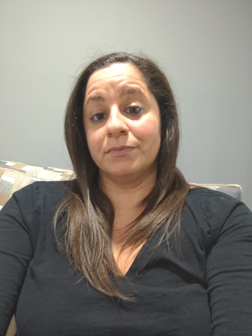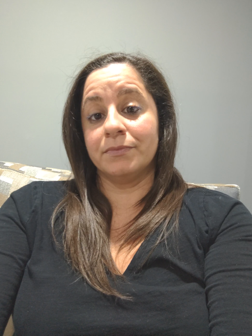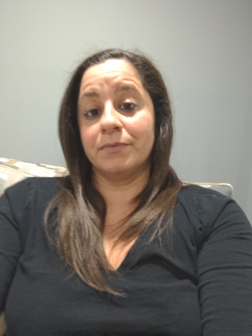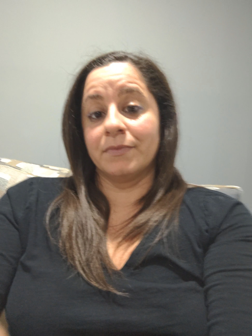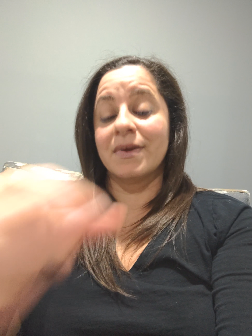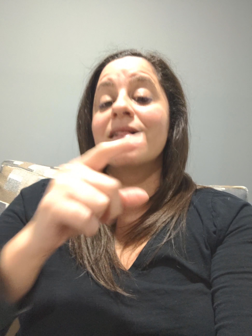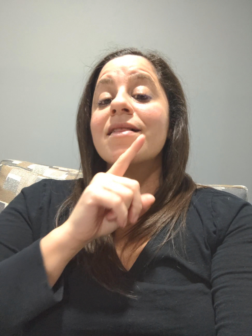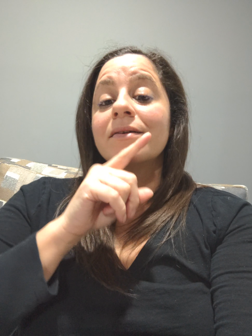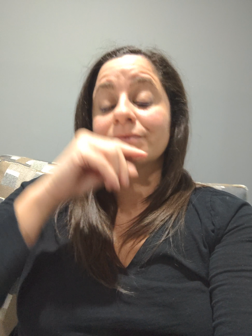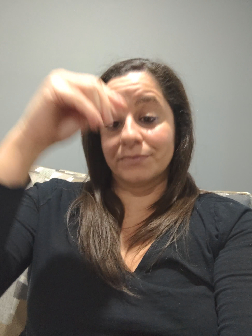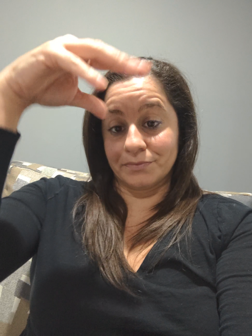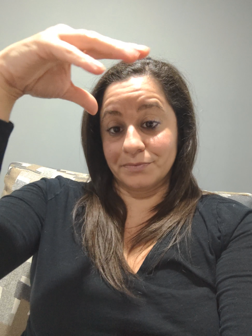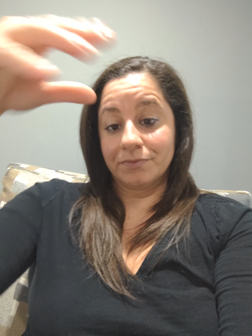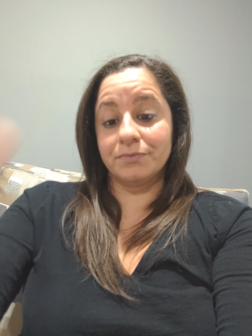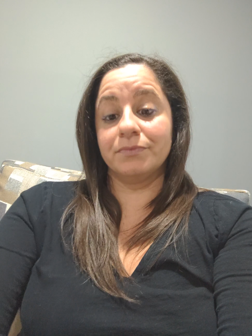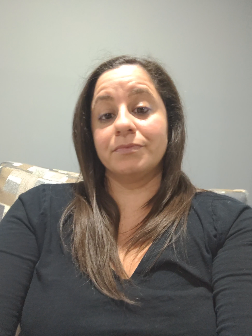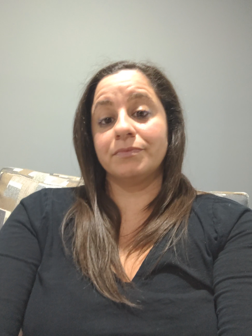lamp